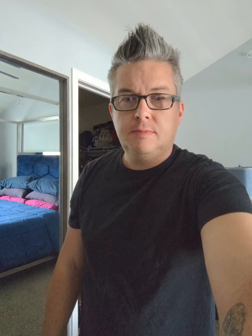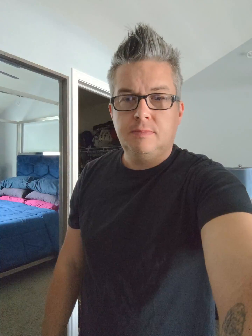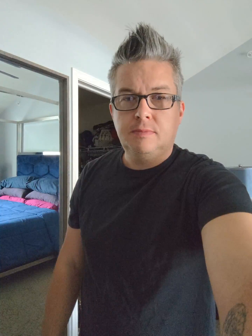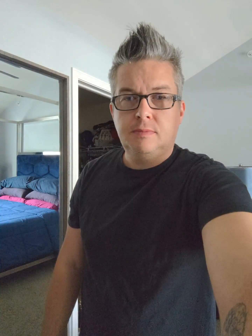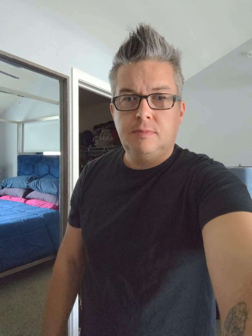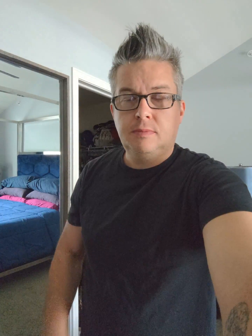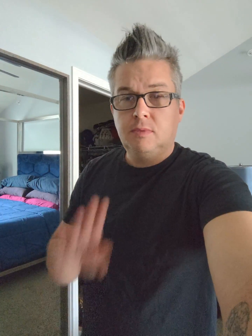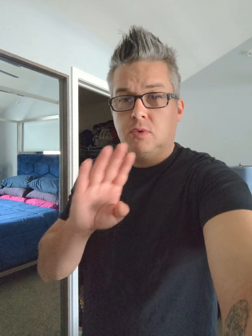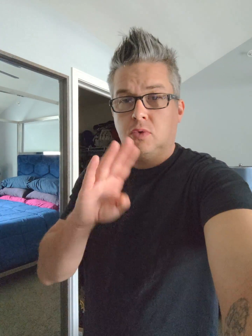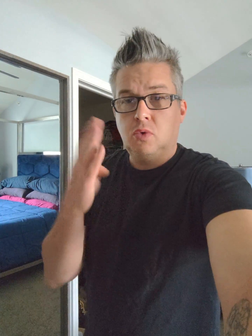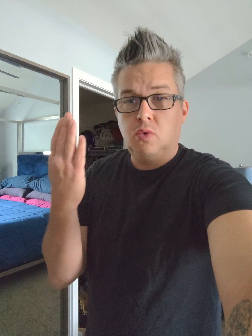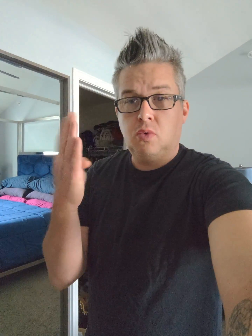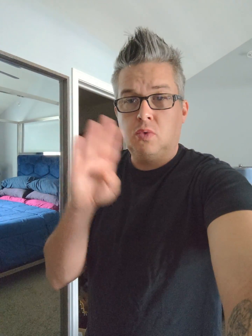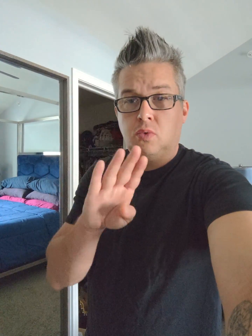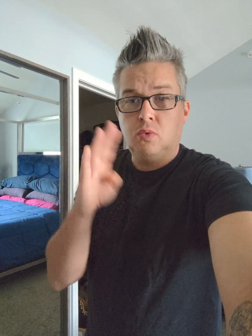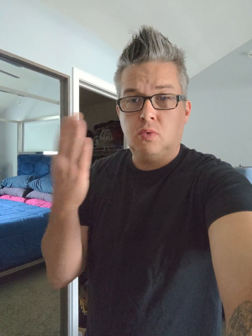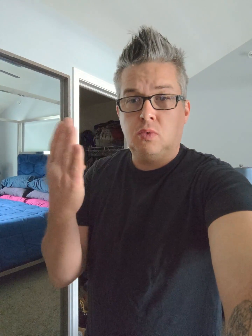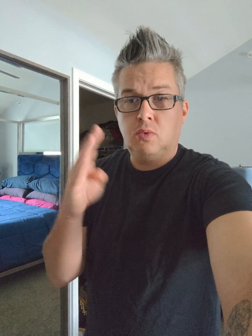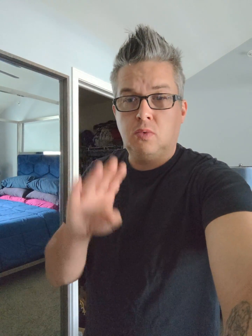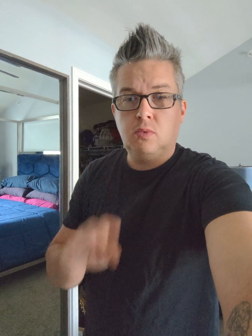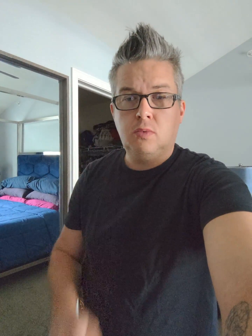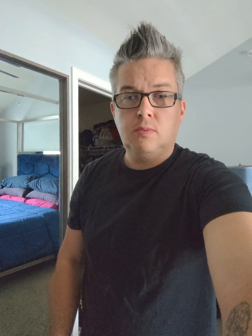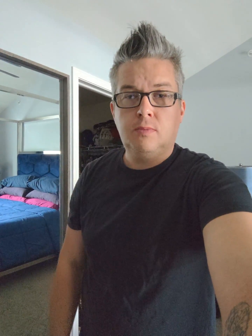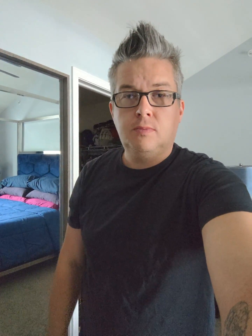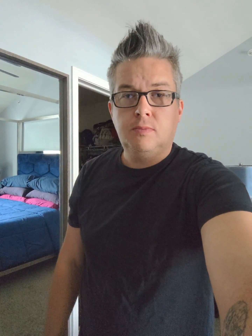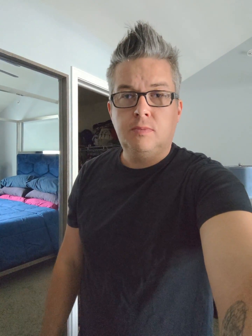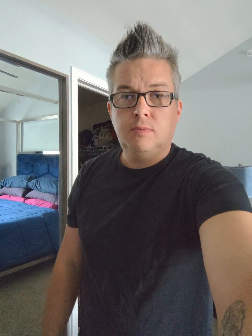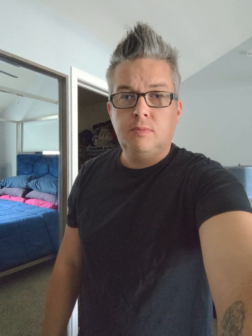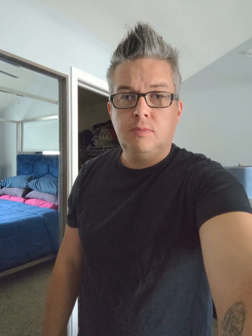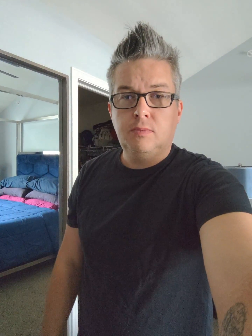door